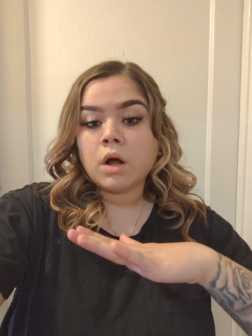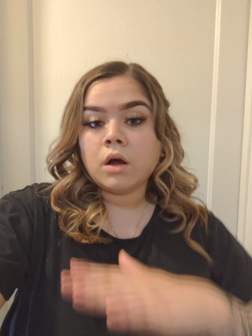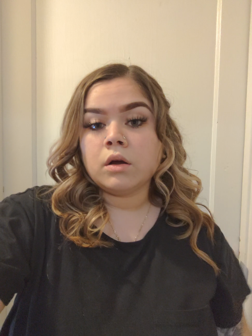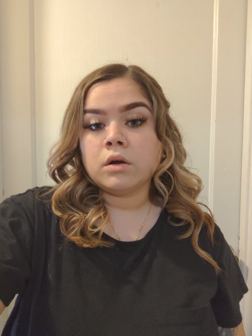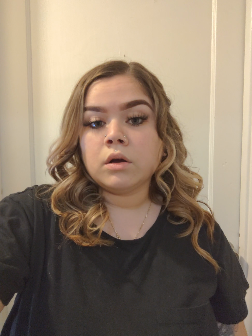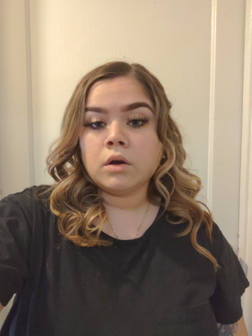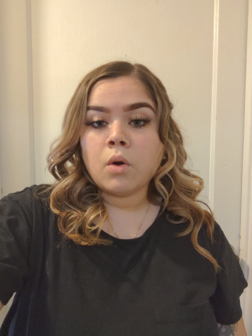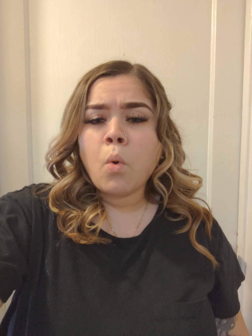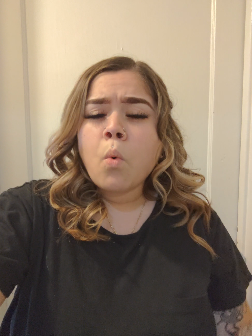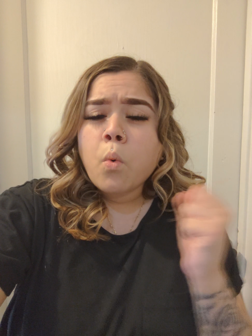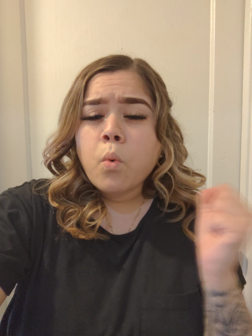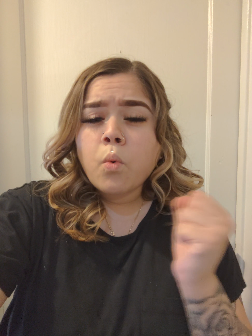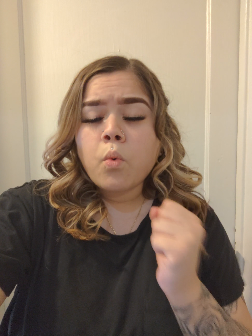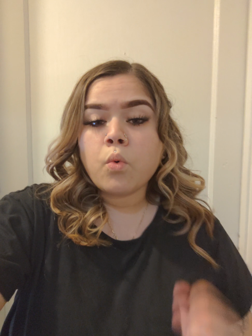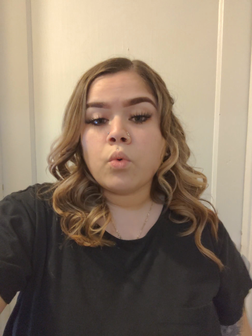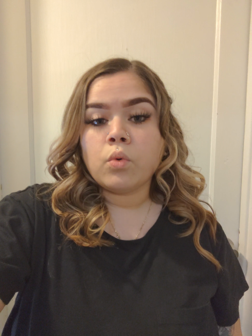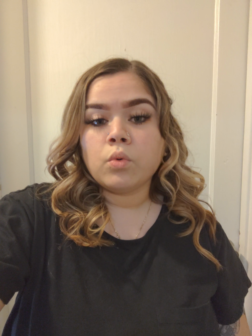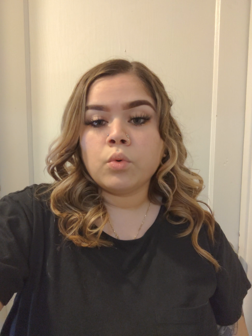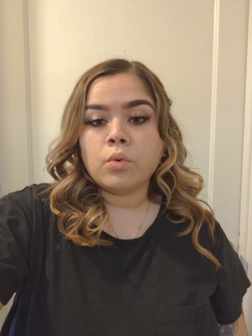cold